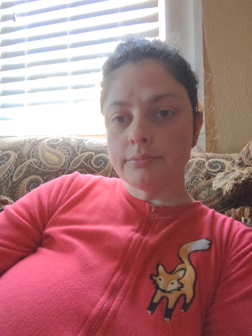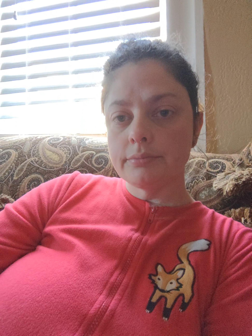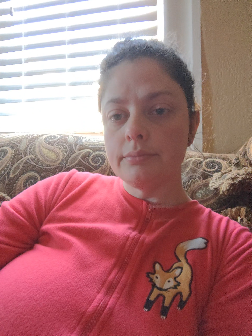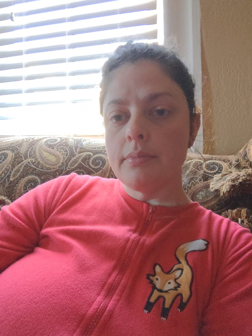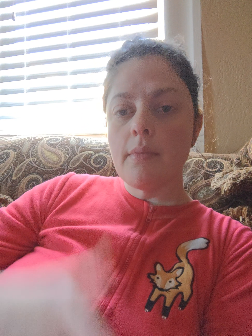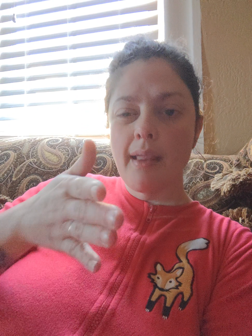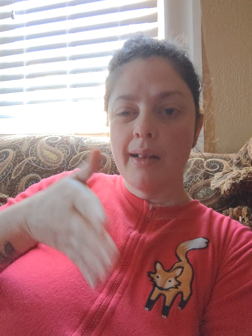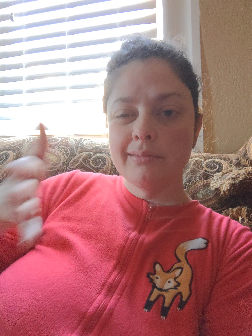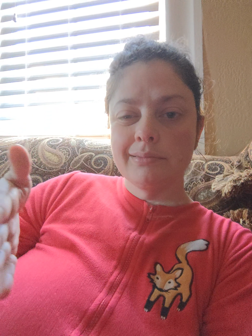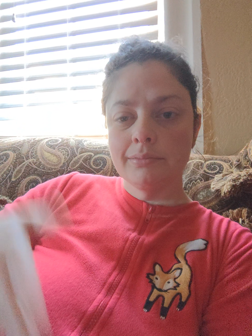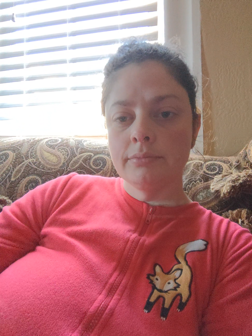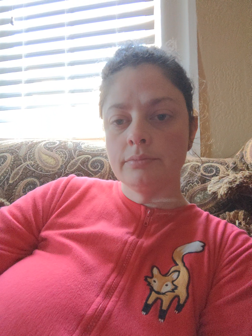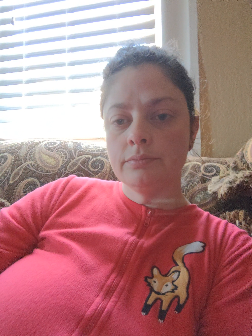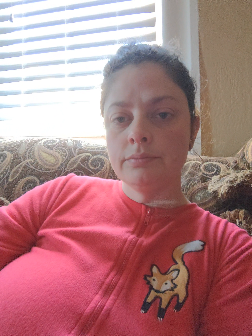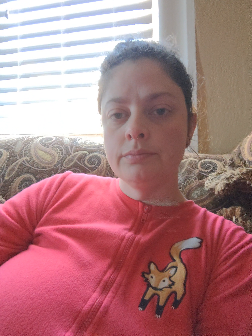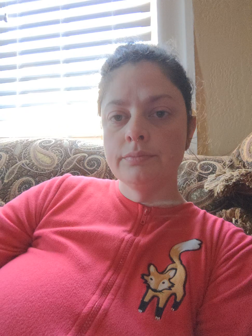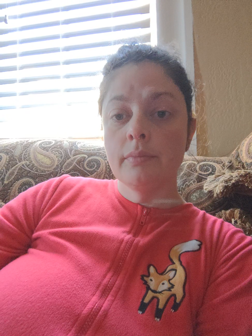beside